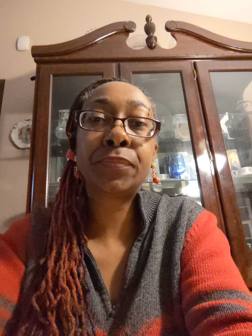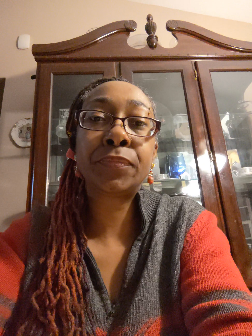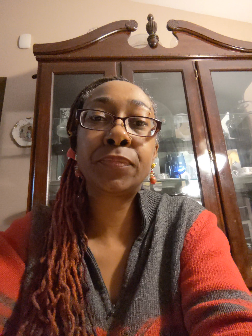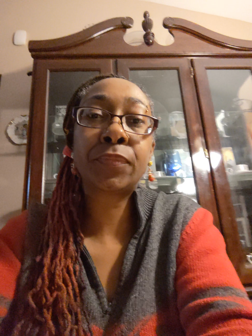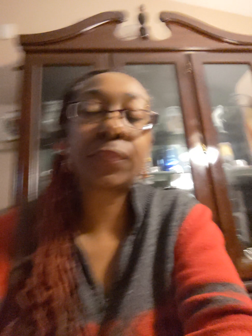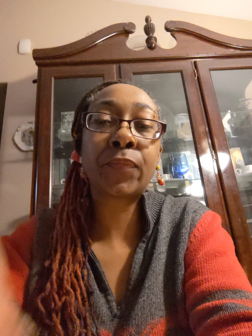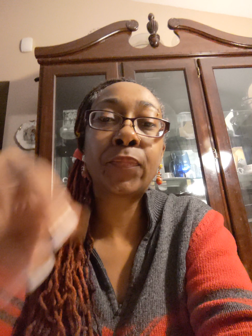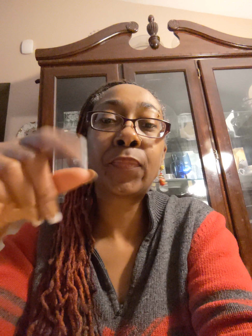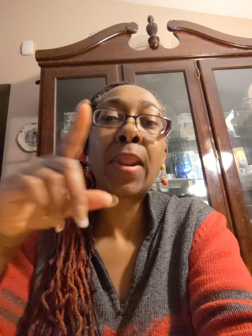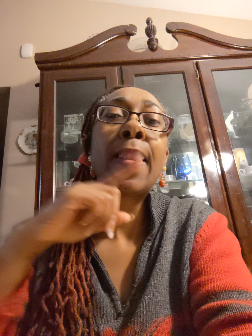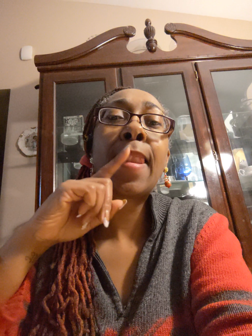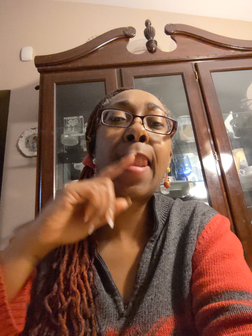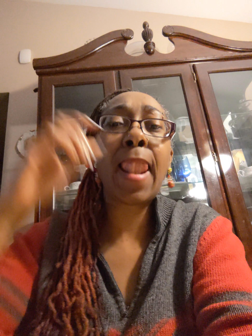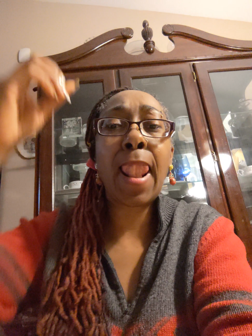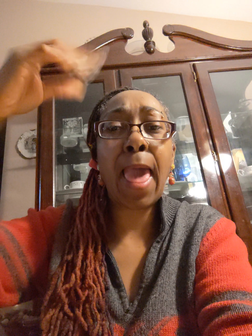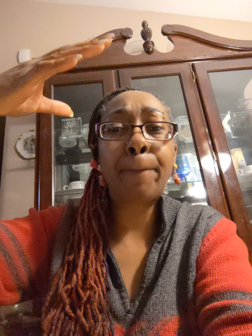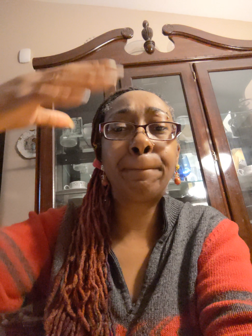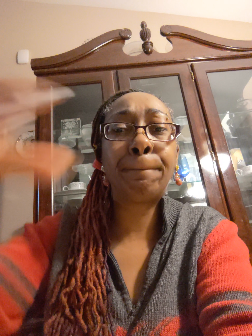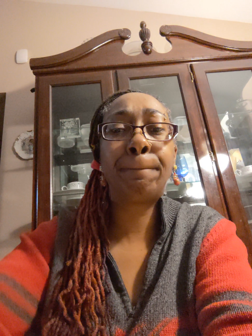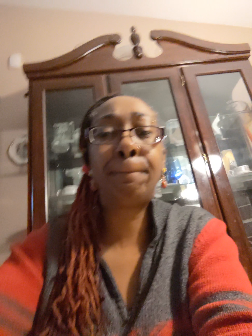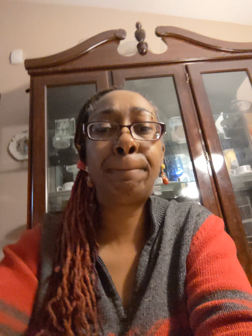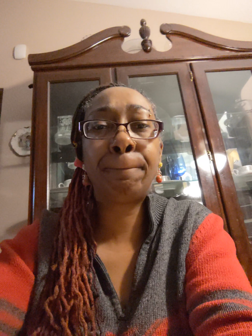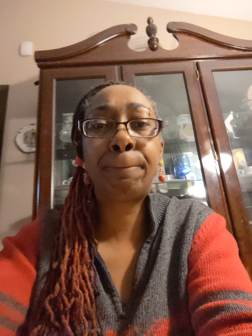lamp